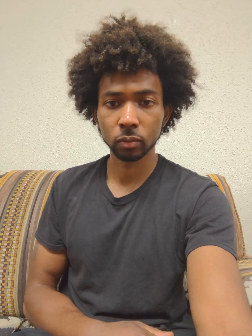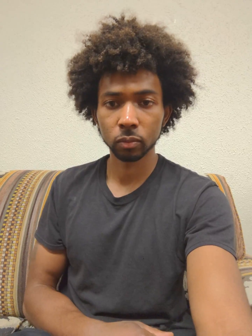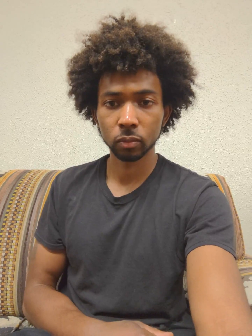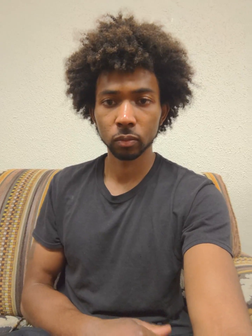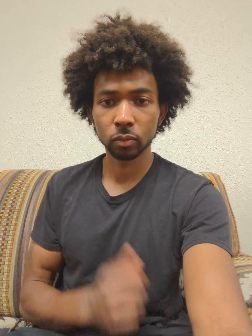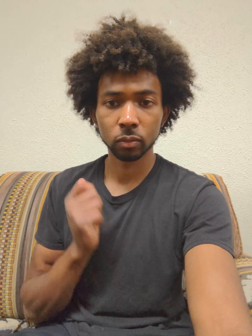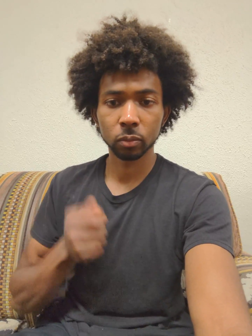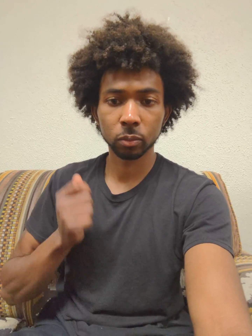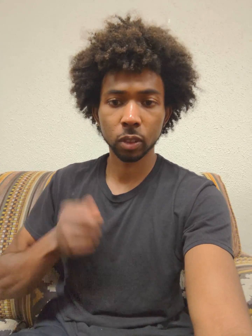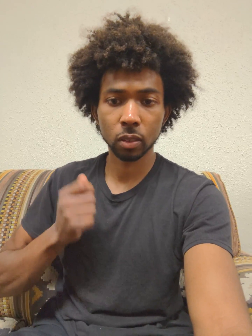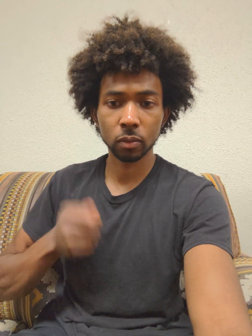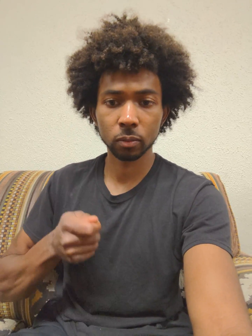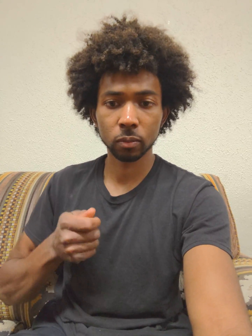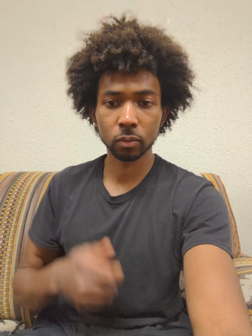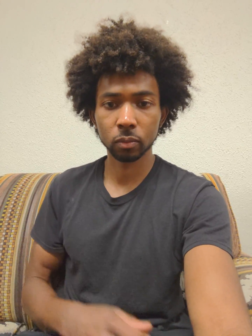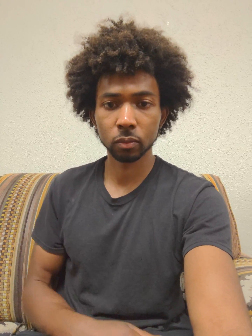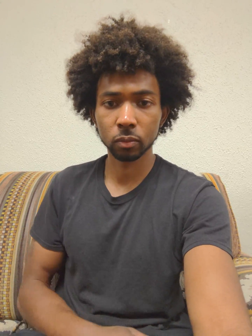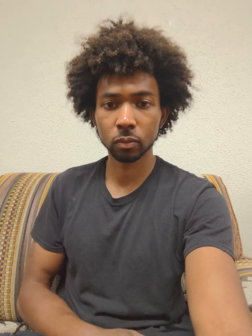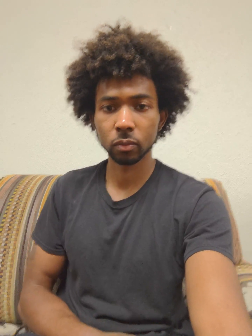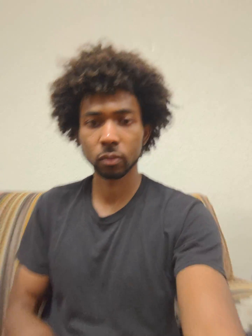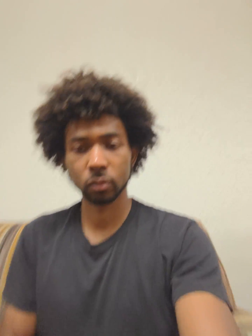cart